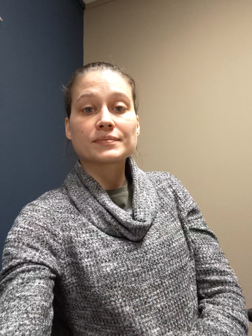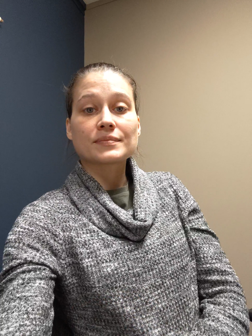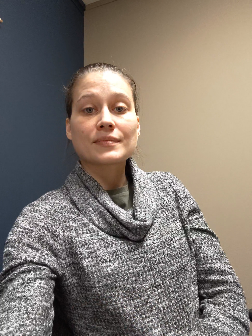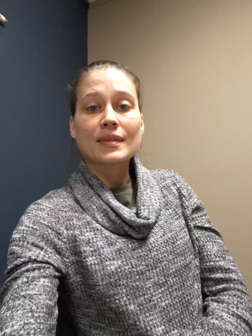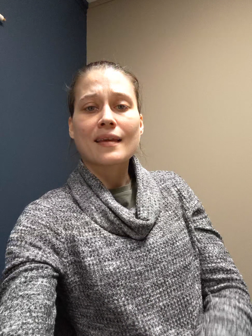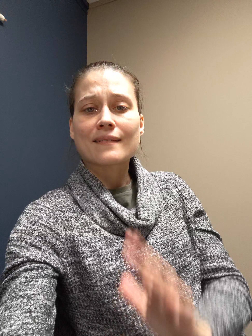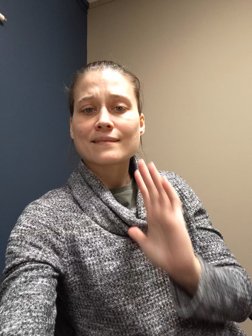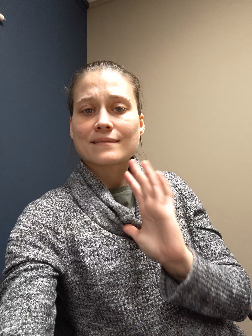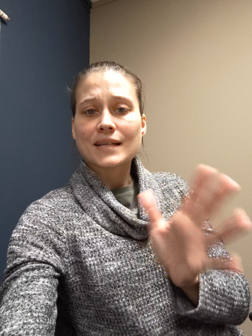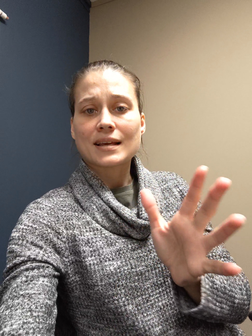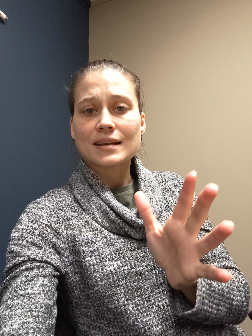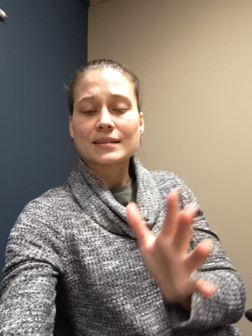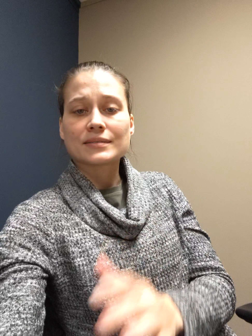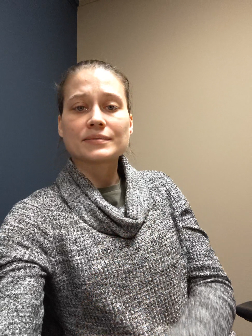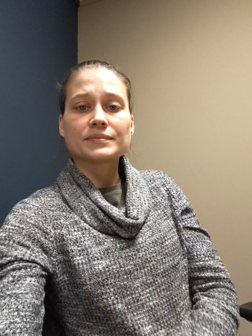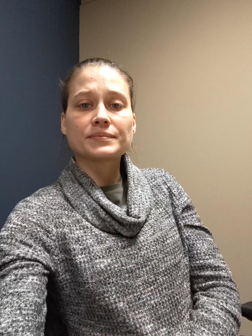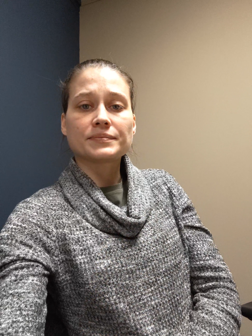fine